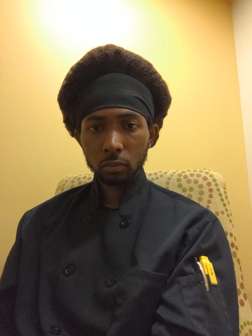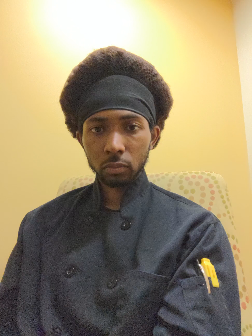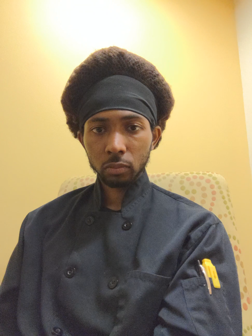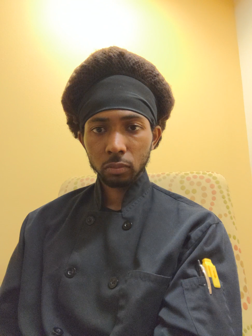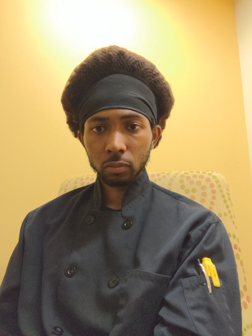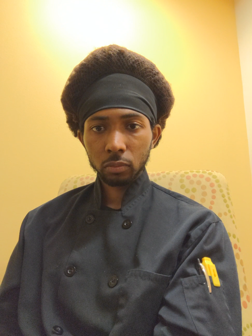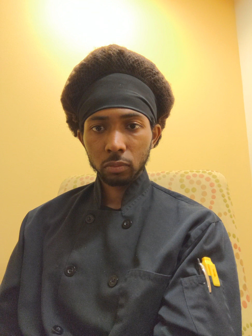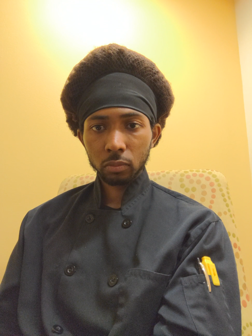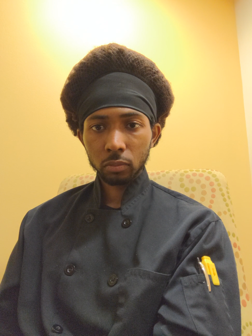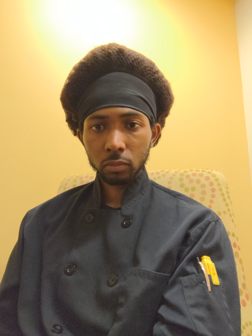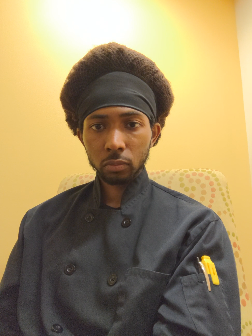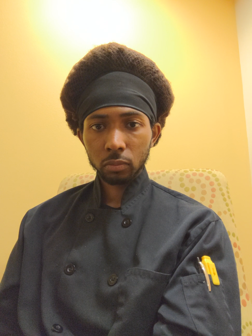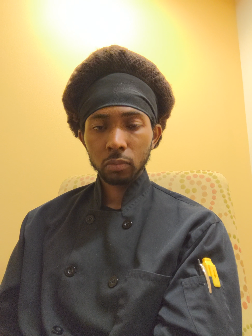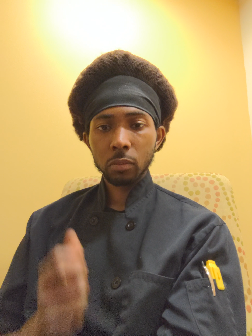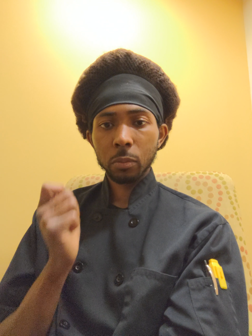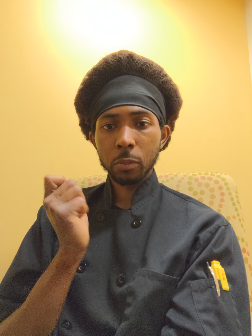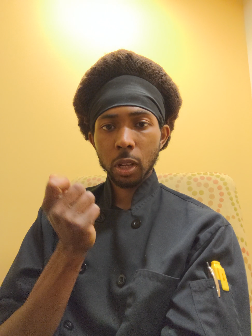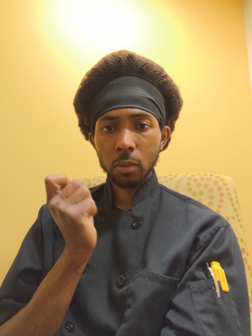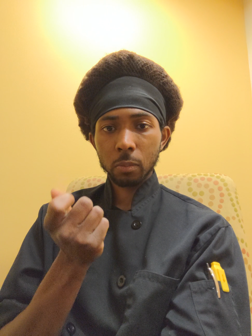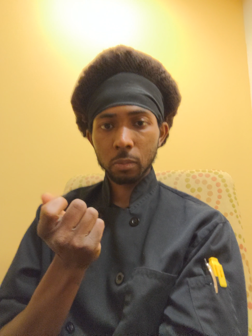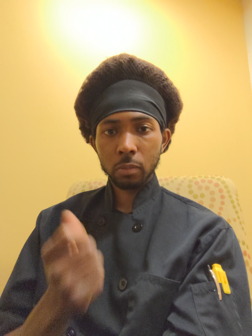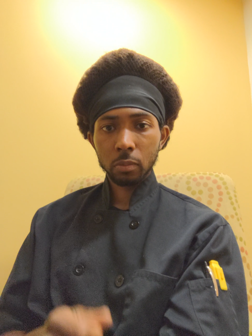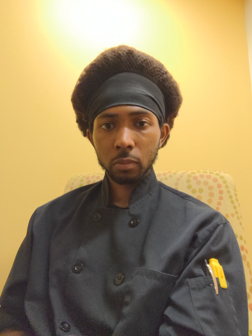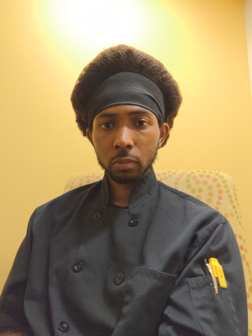bat